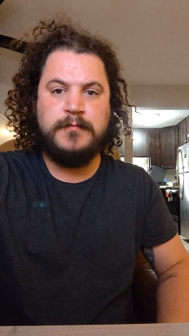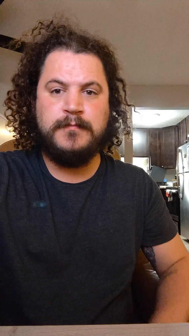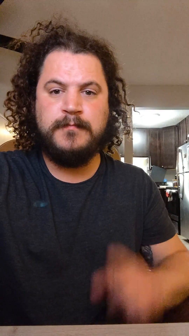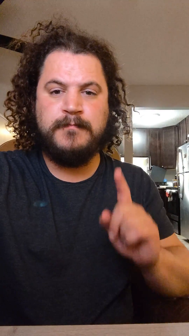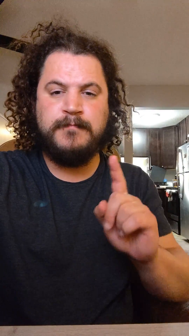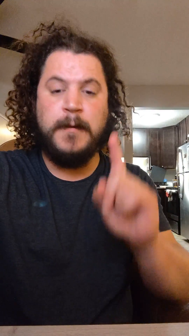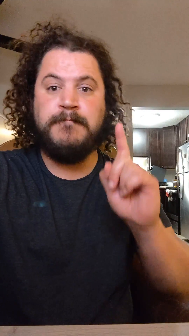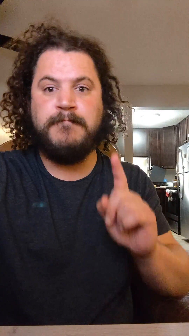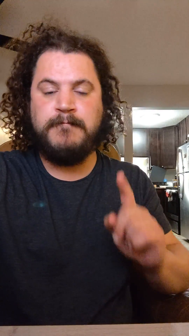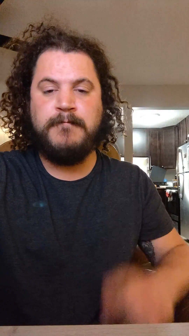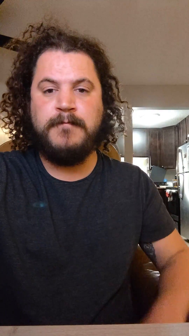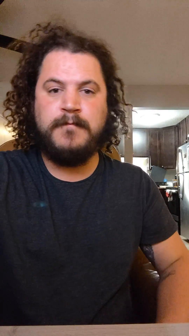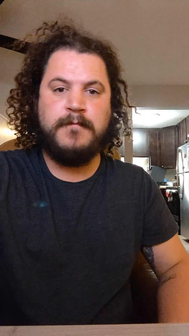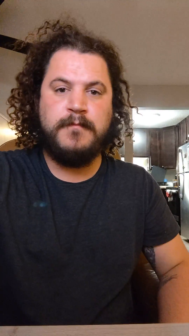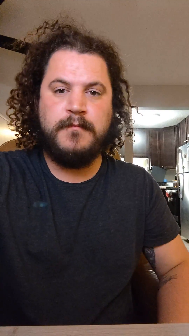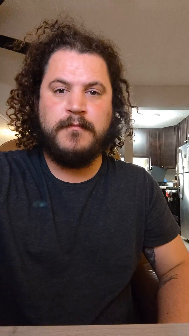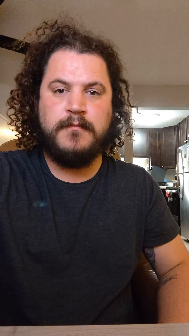bump